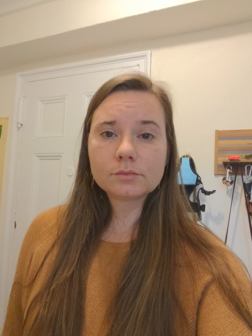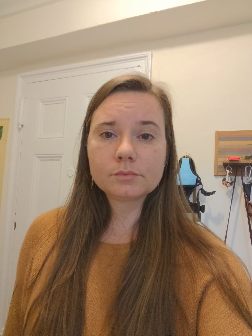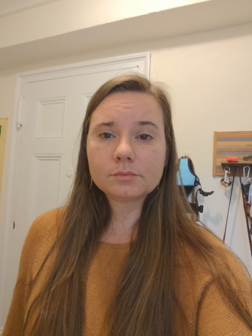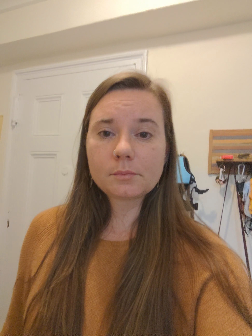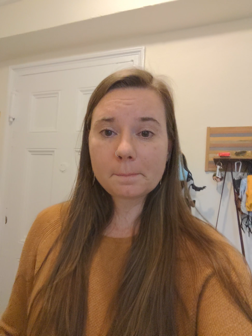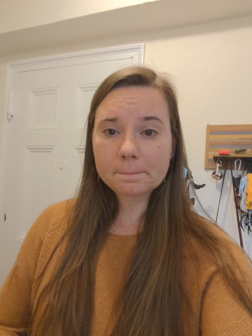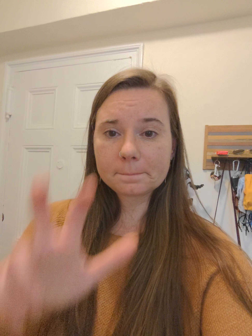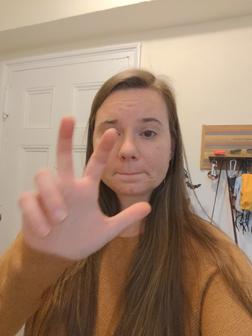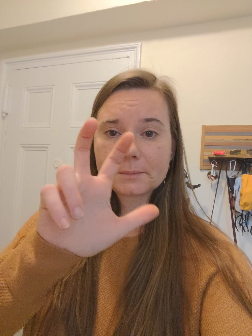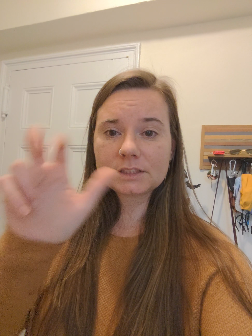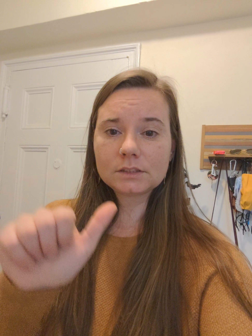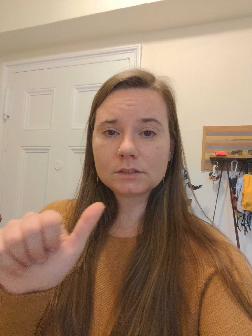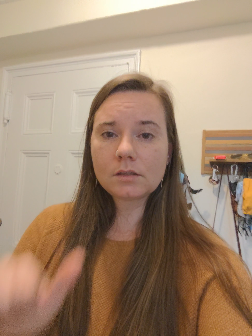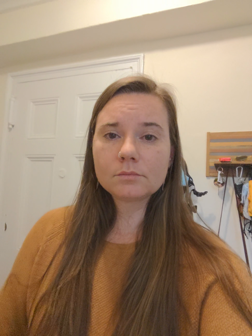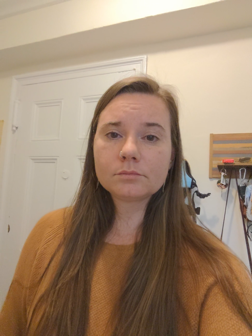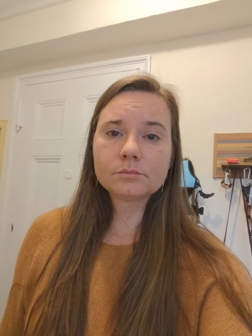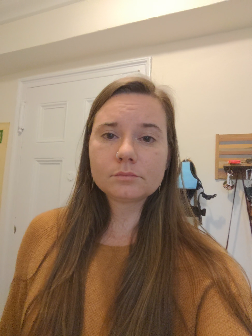pizza